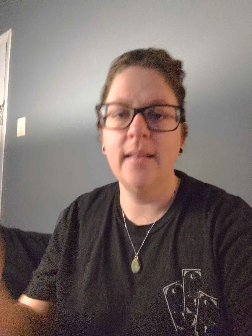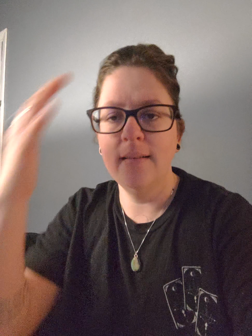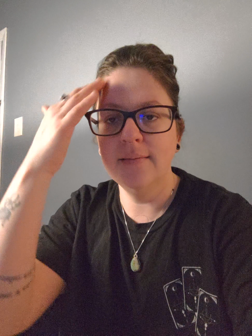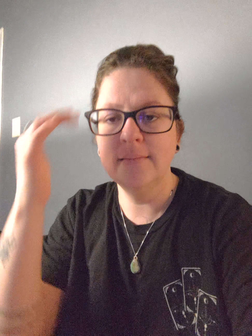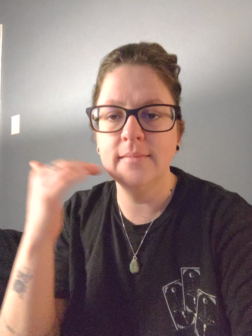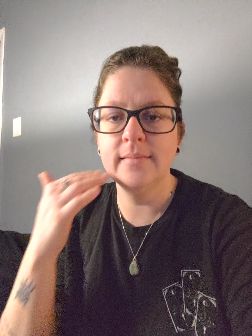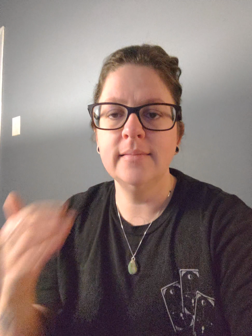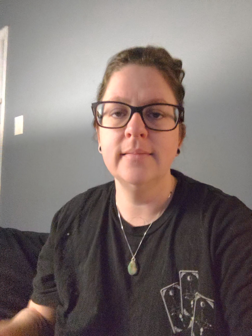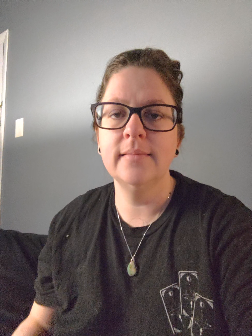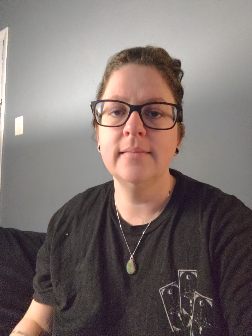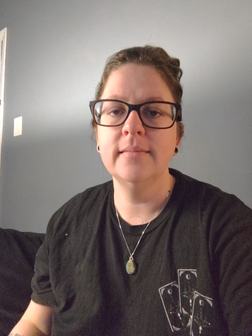head